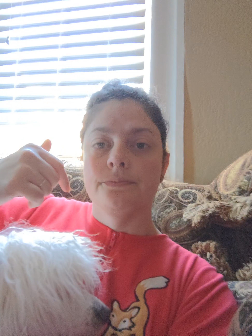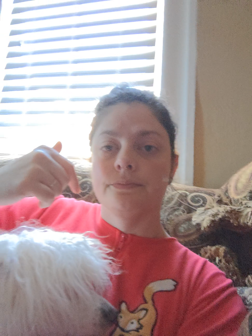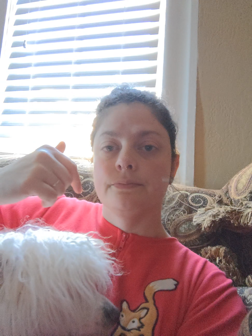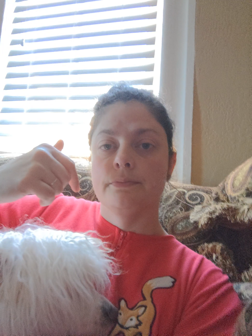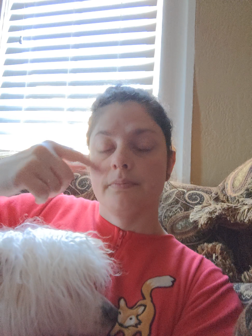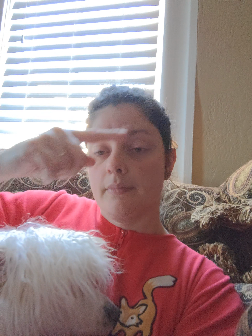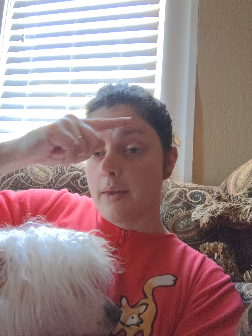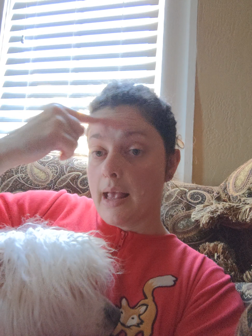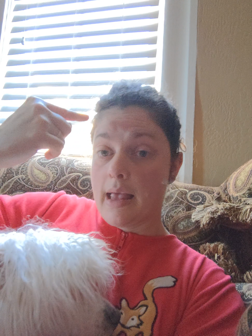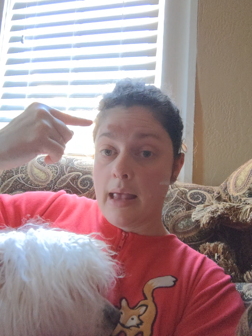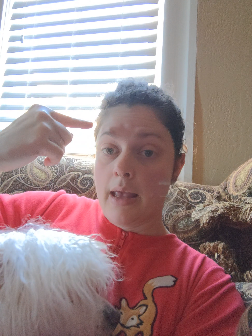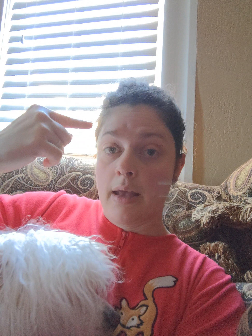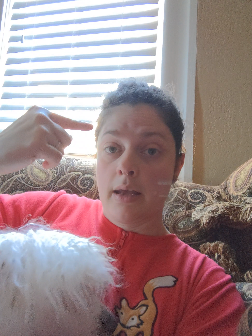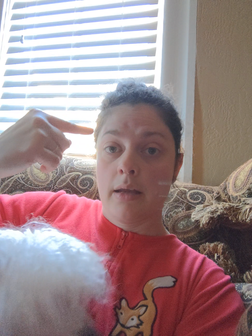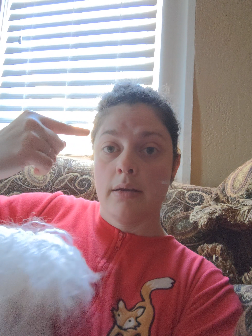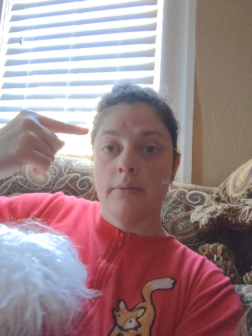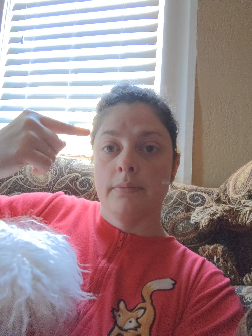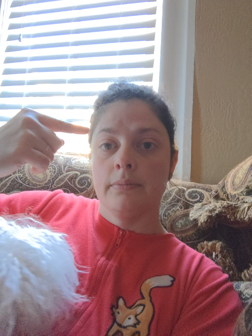black